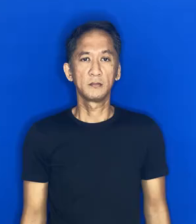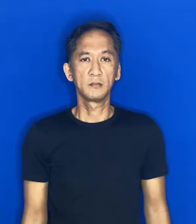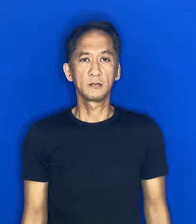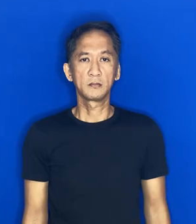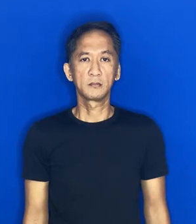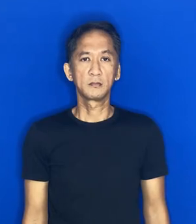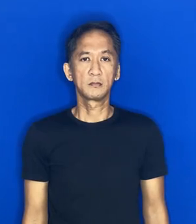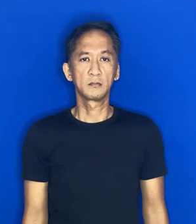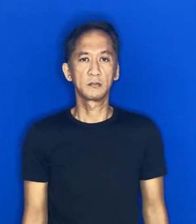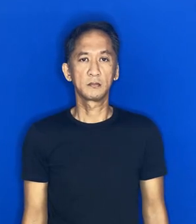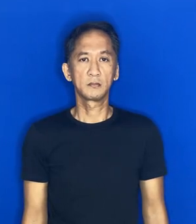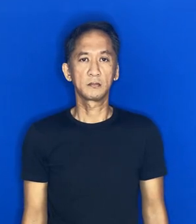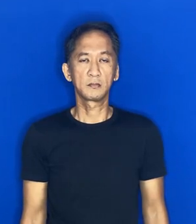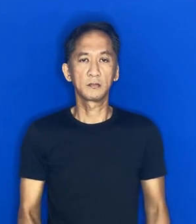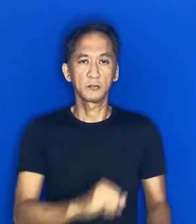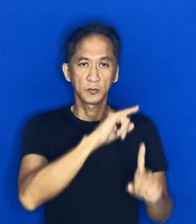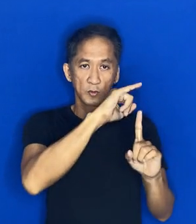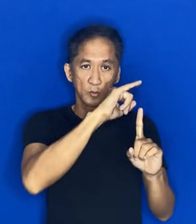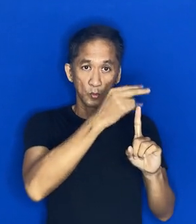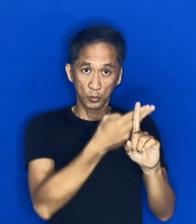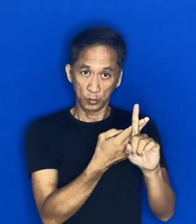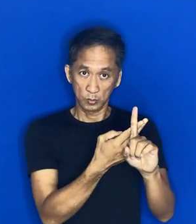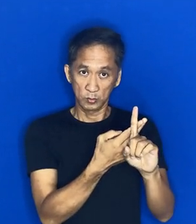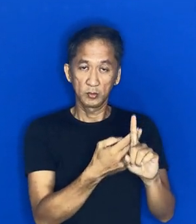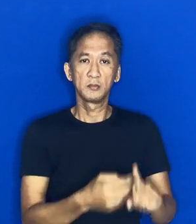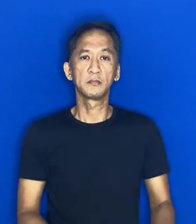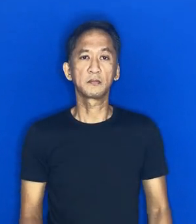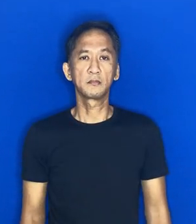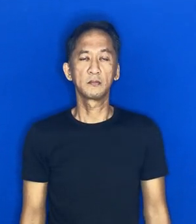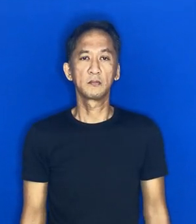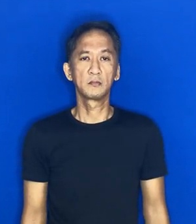june